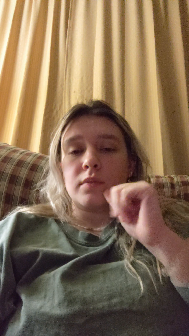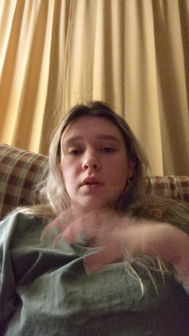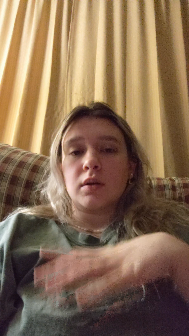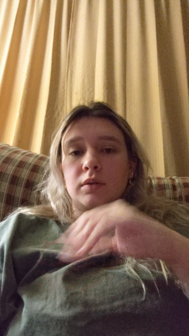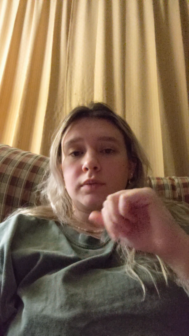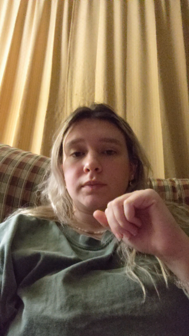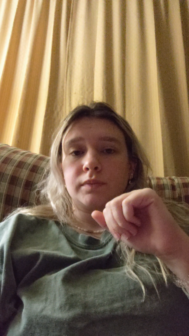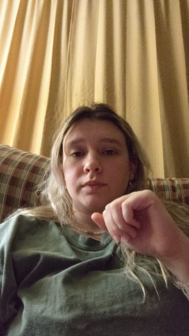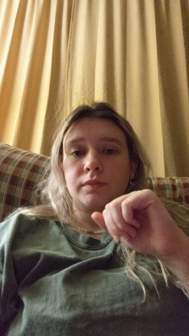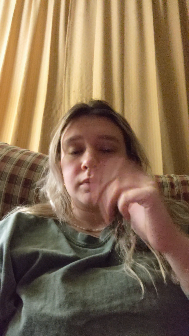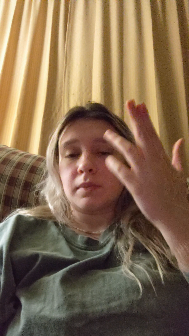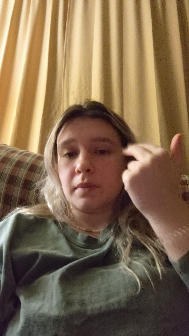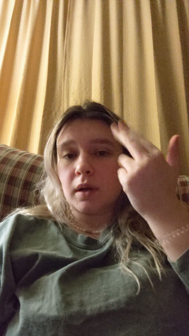bunny